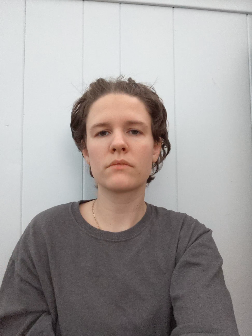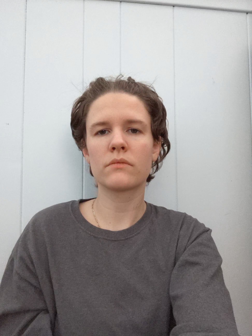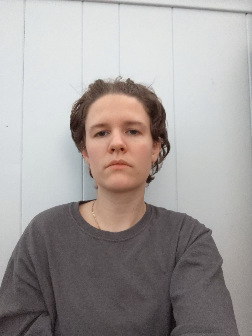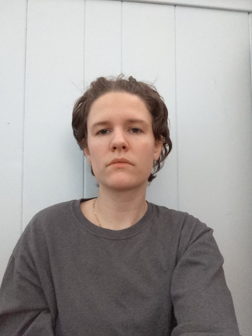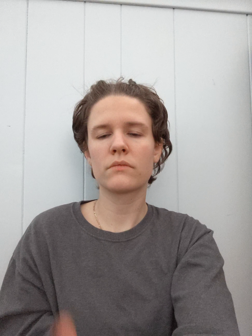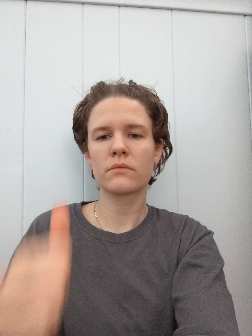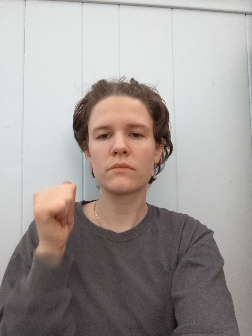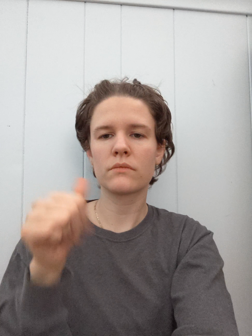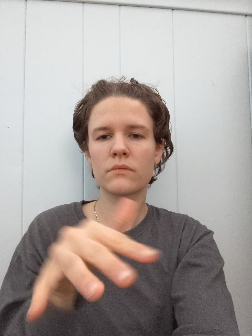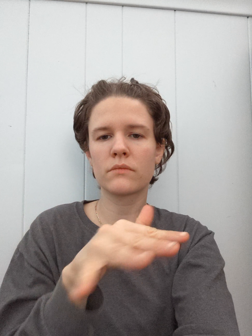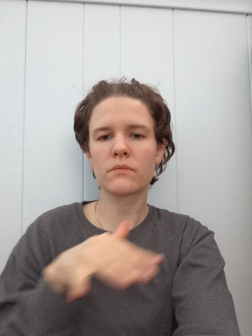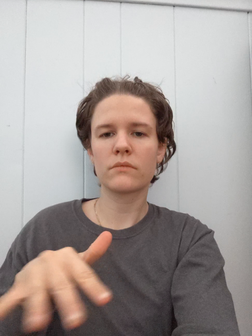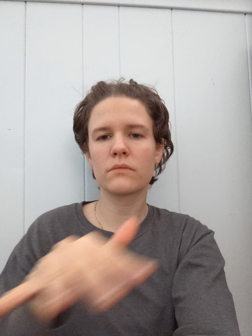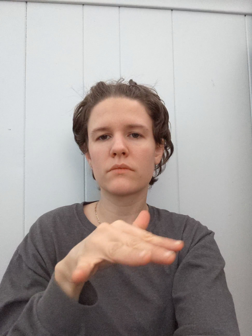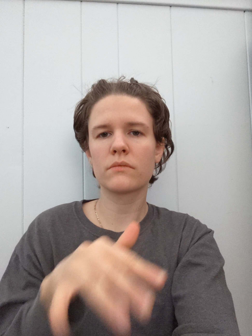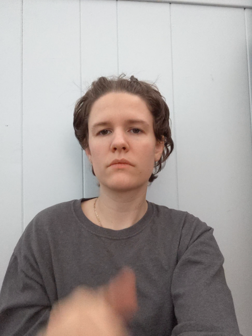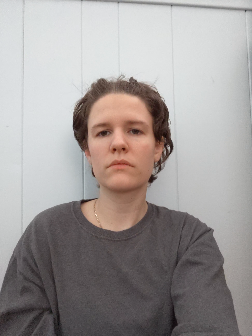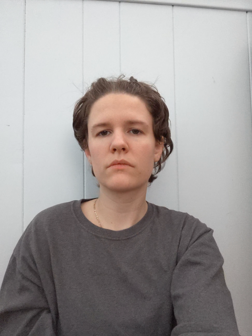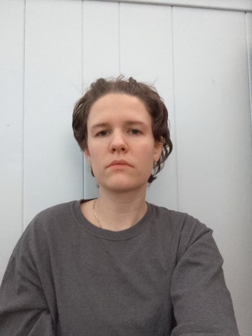backyard